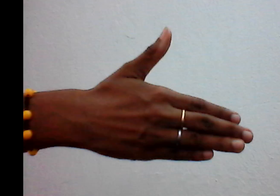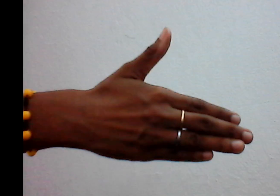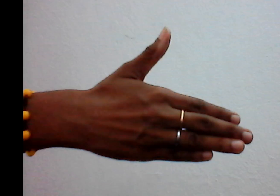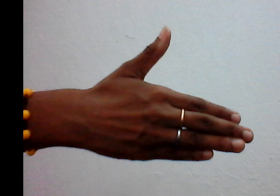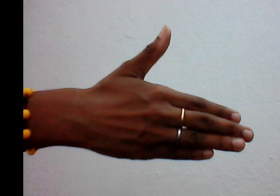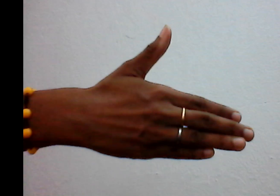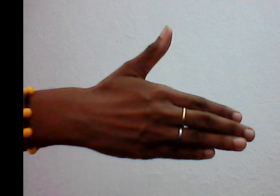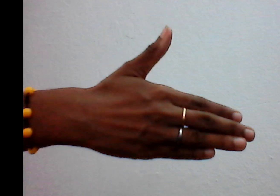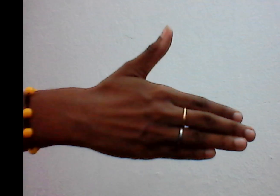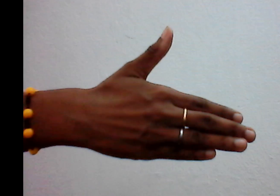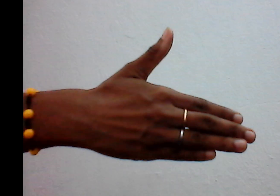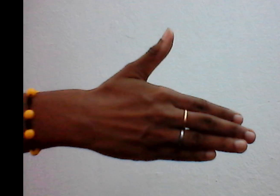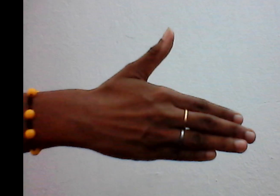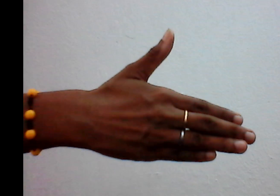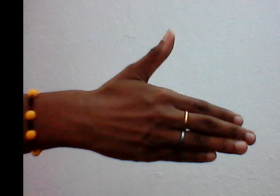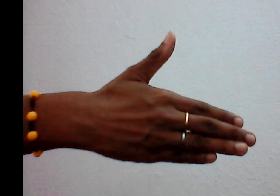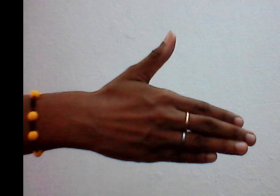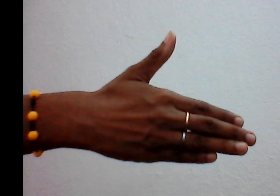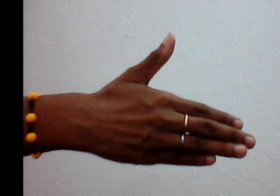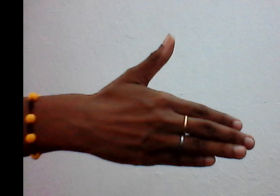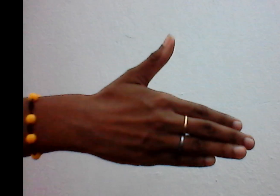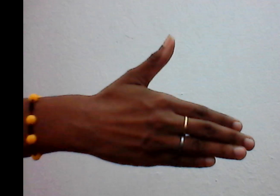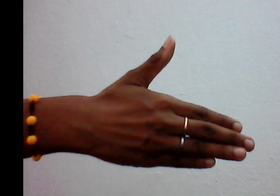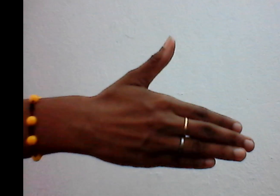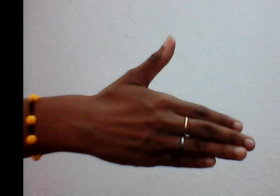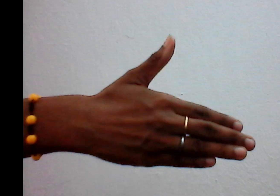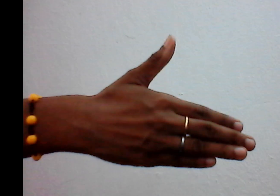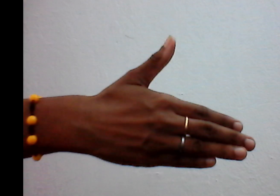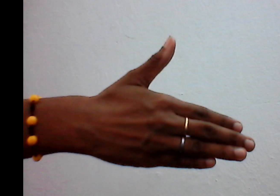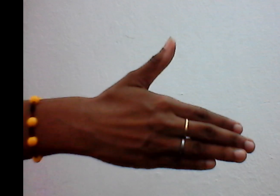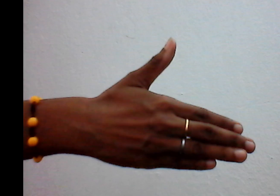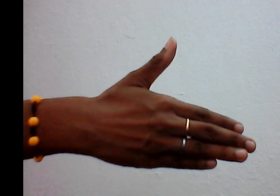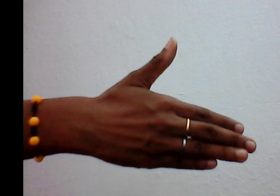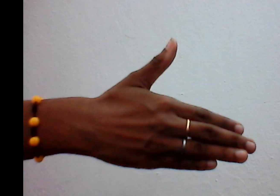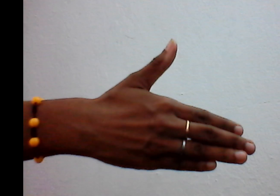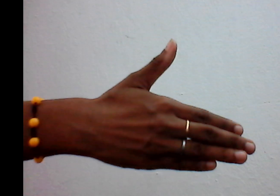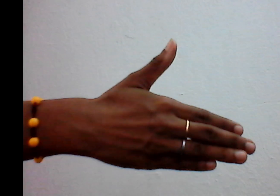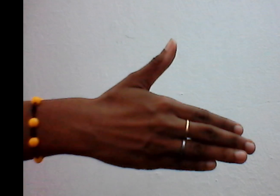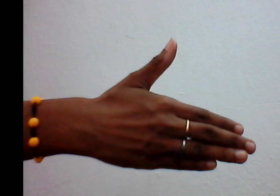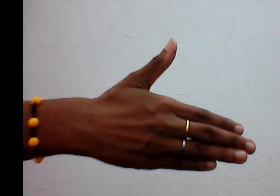ആ